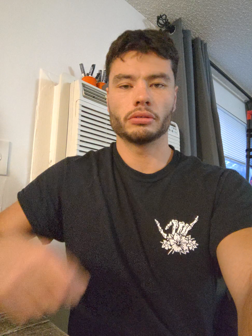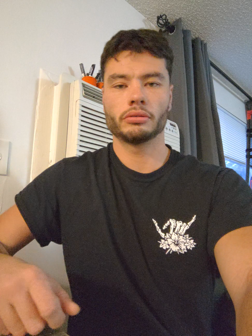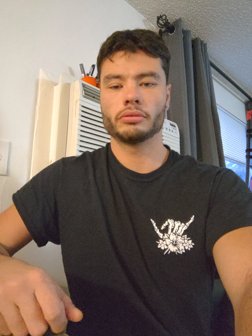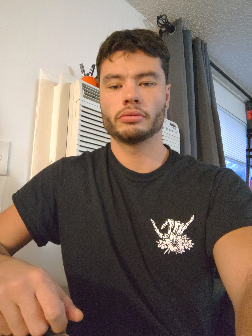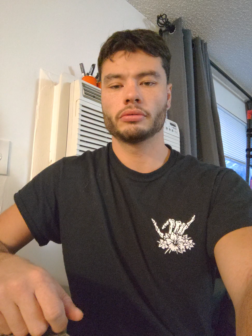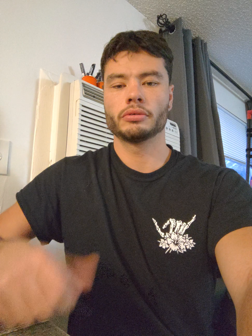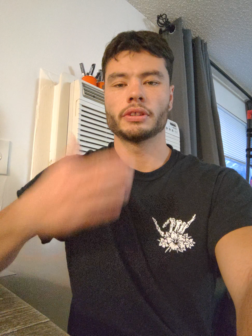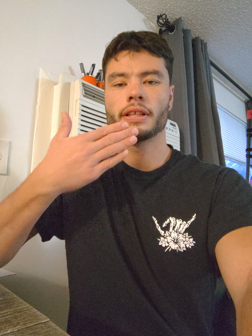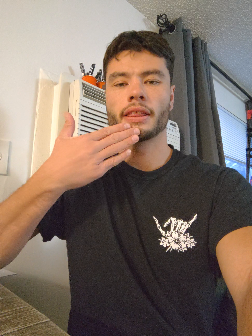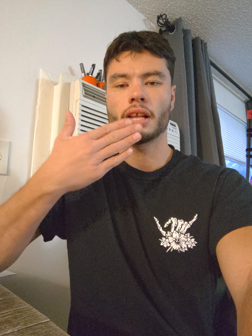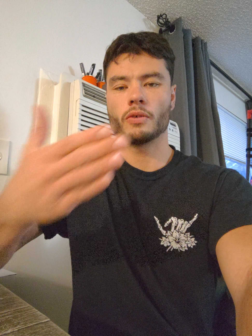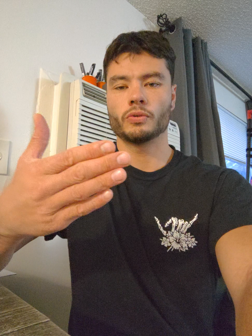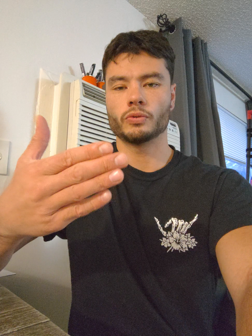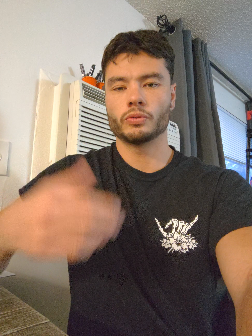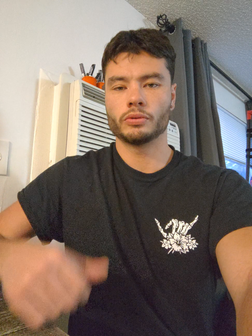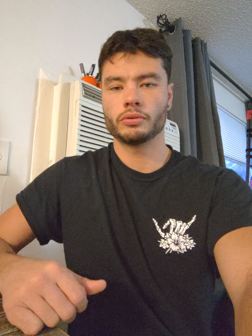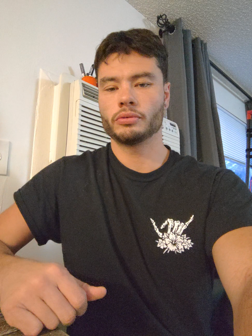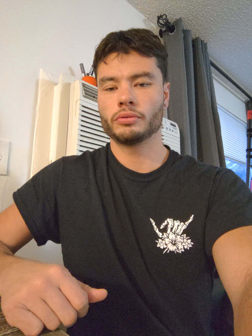thank you